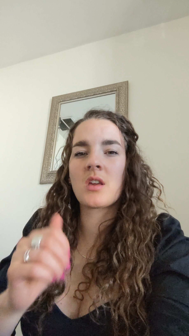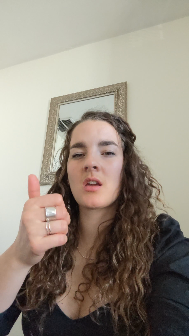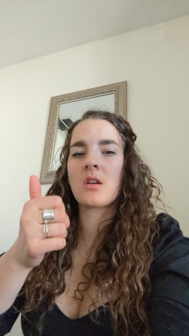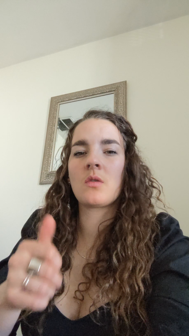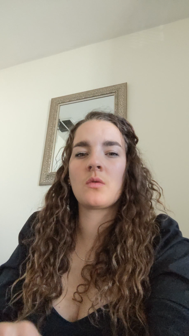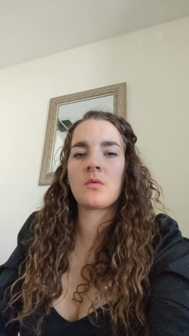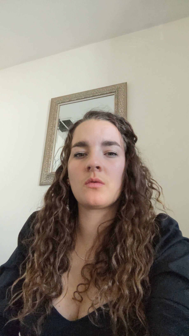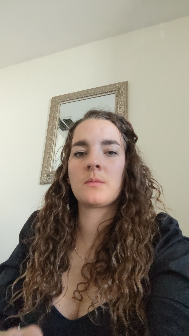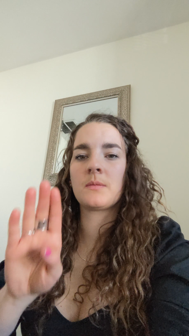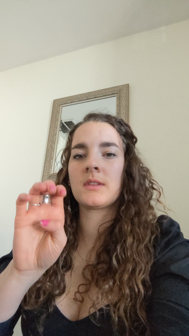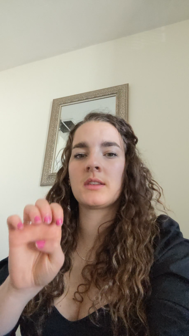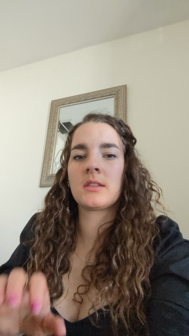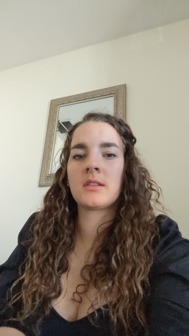be